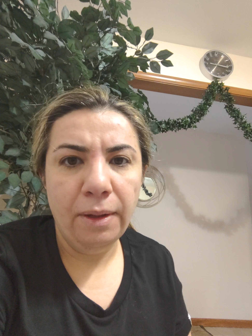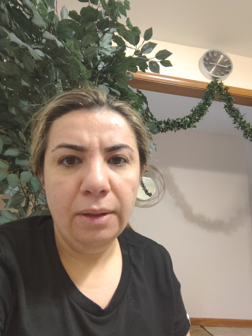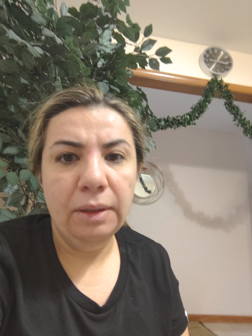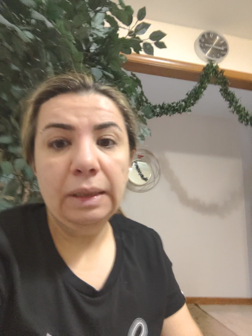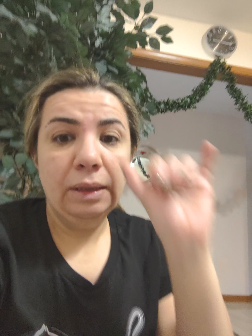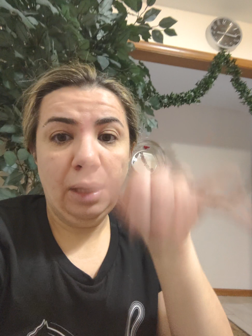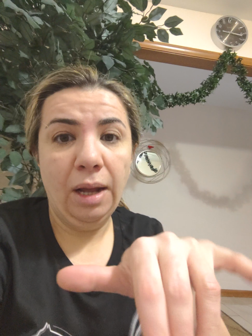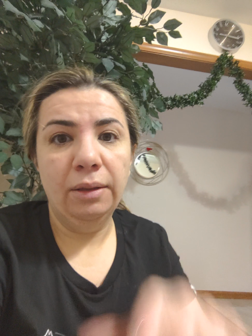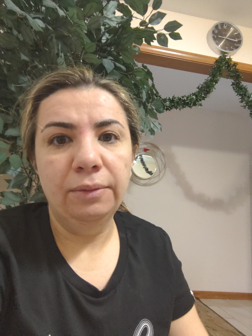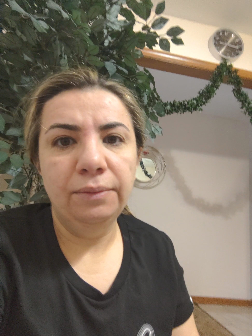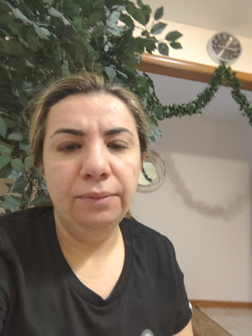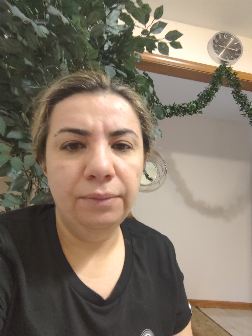that